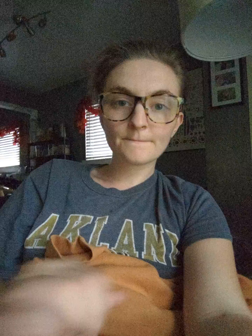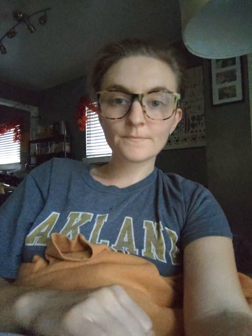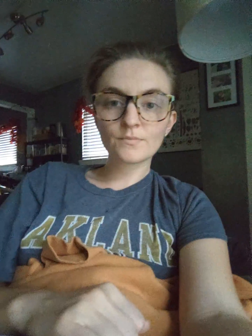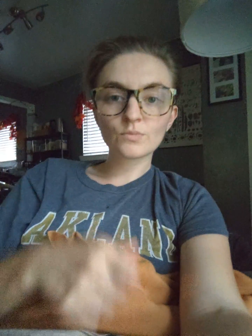shovel